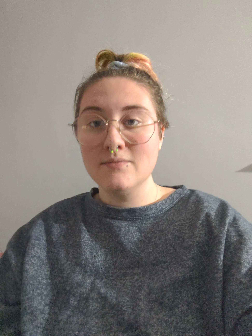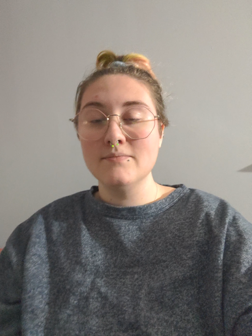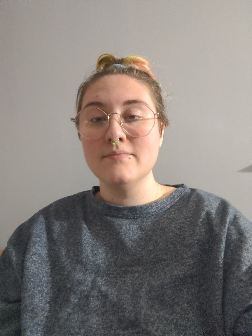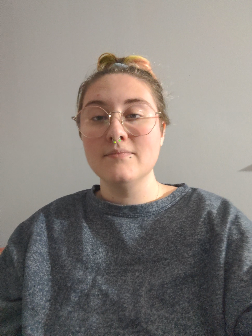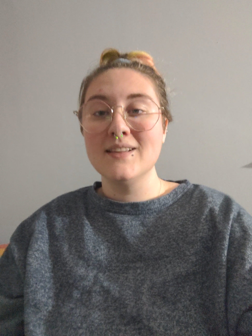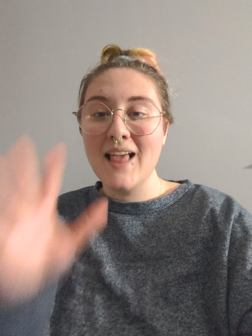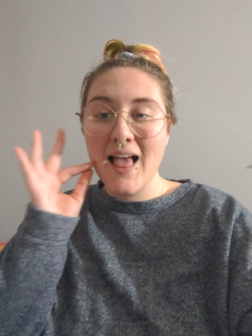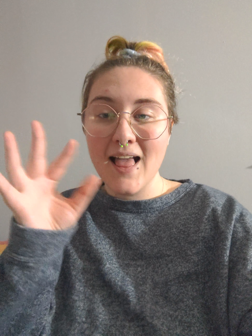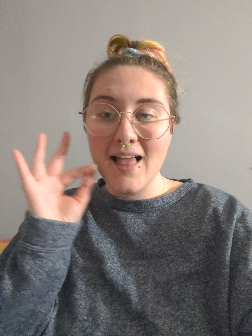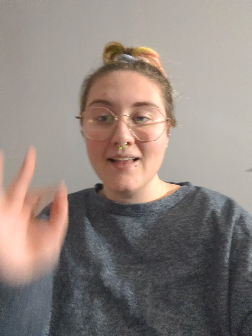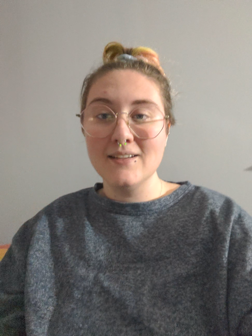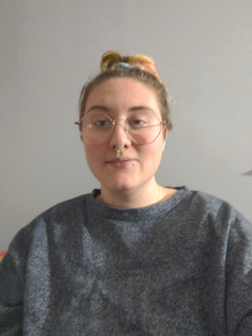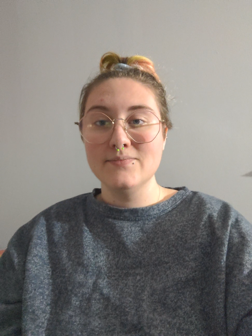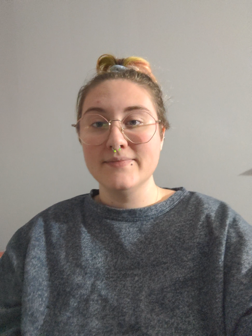cat